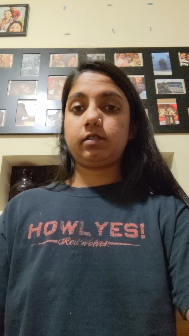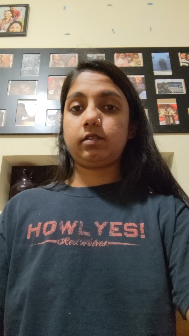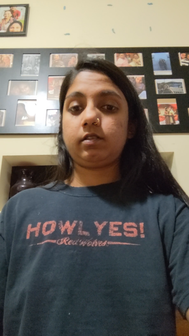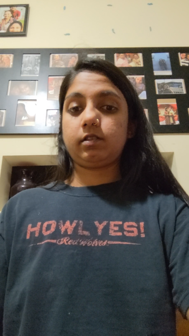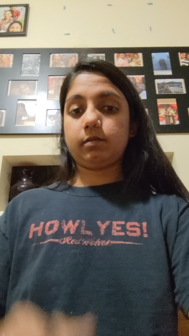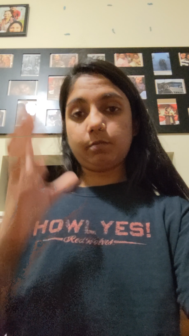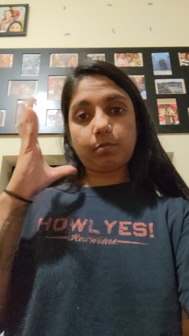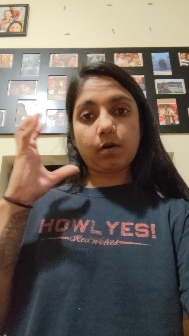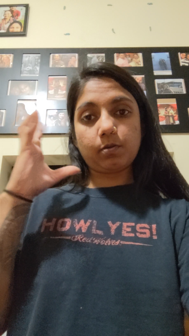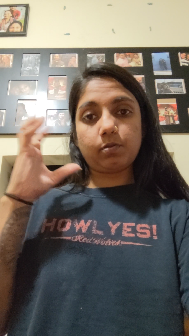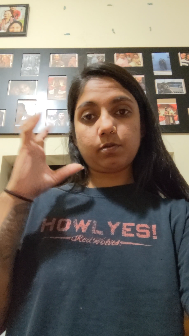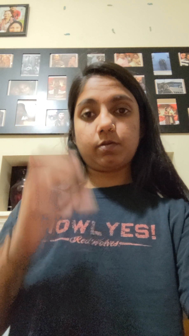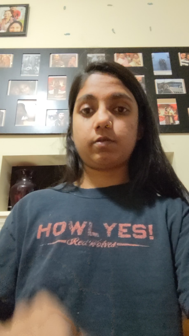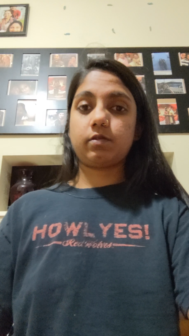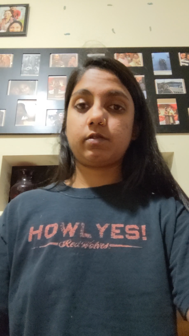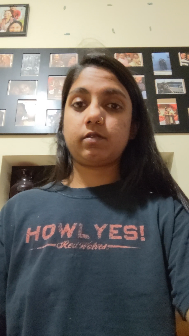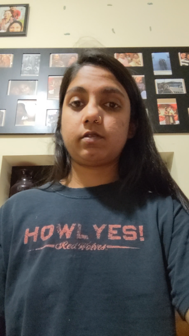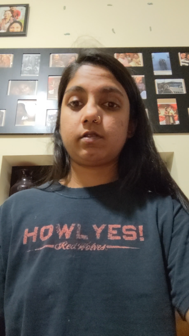pillow